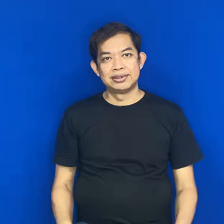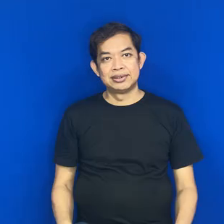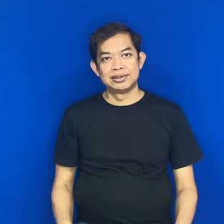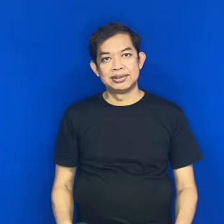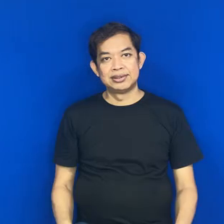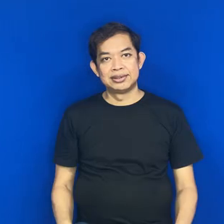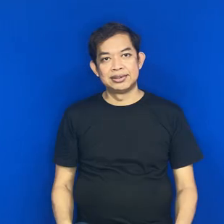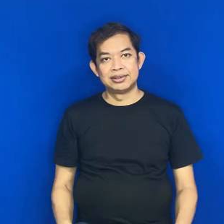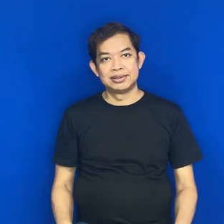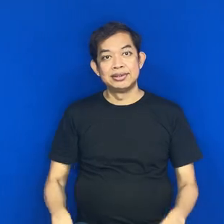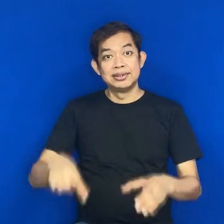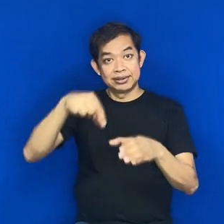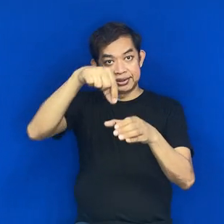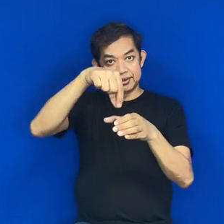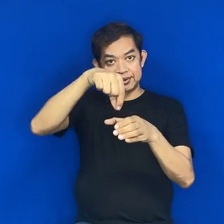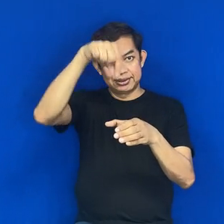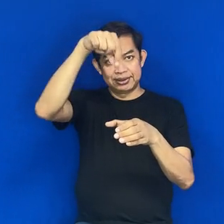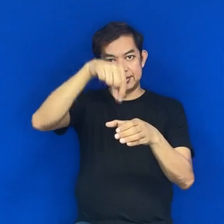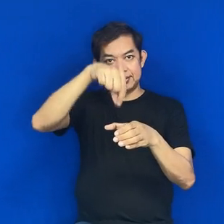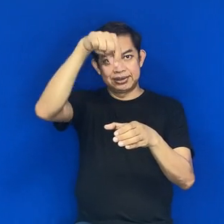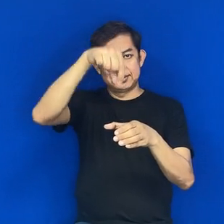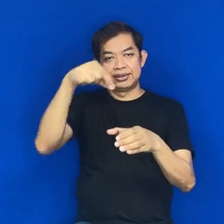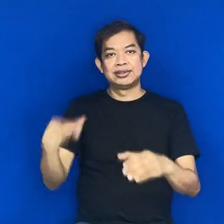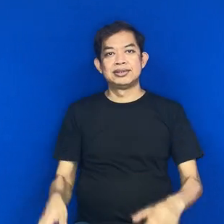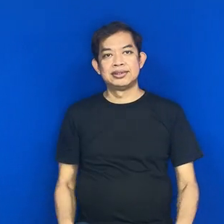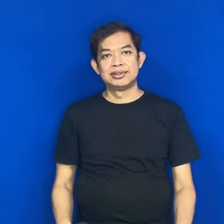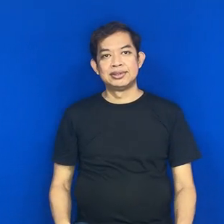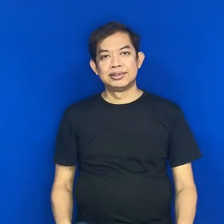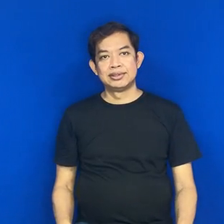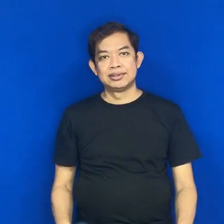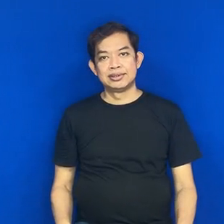tea